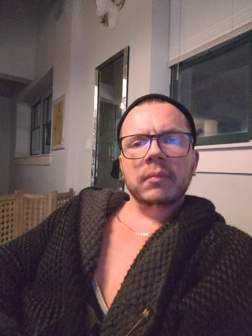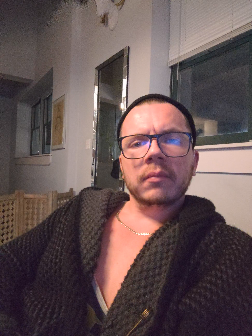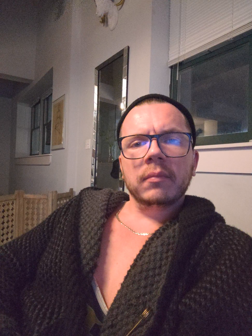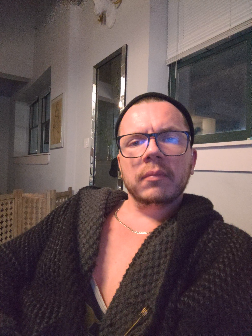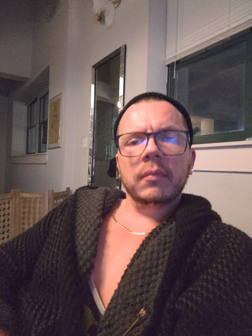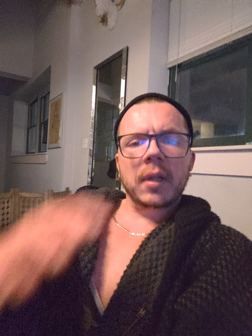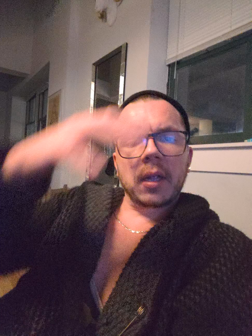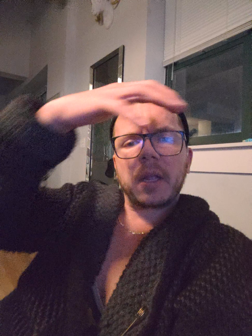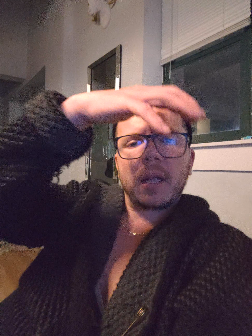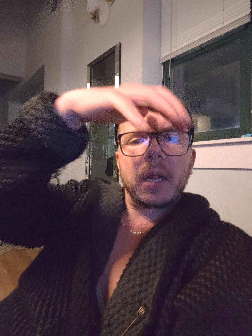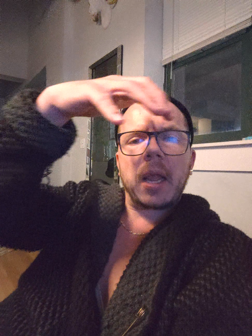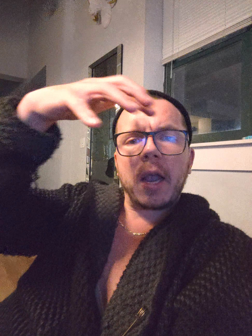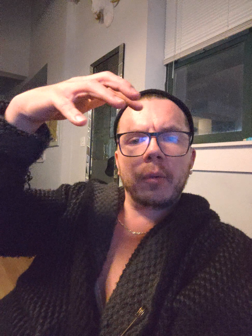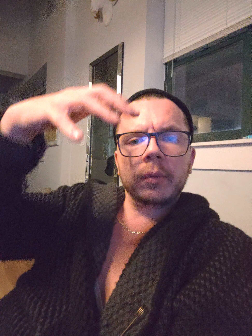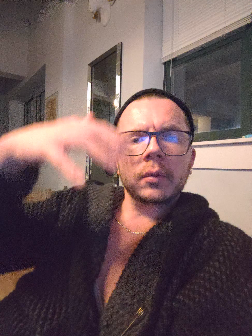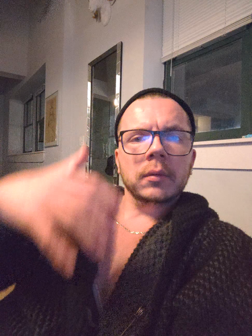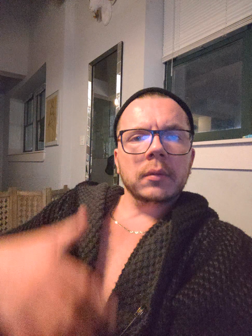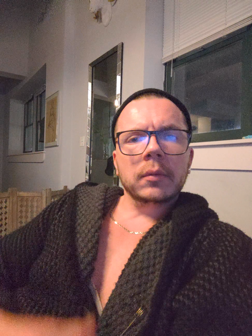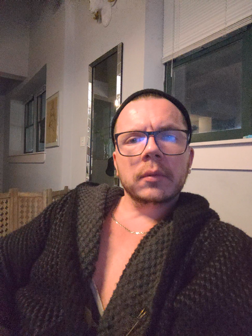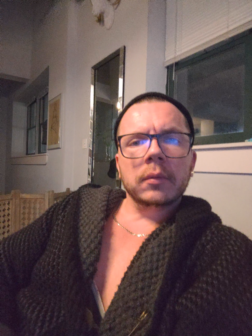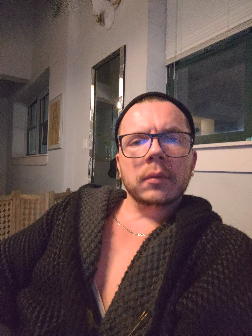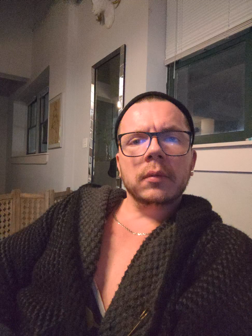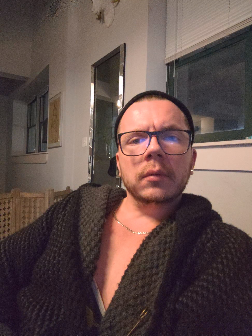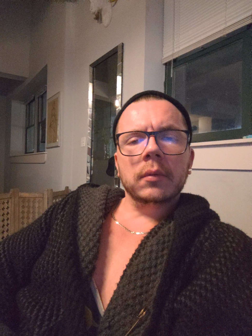cloud